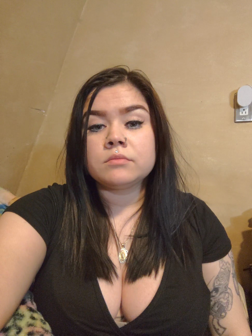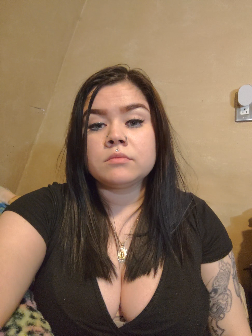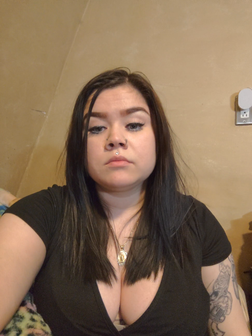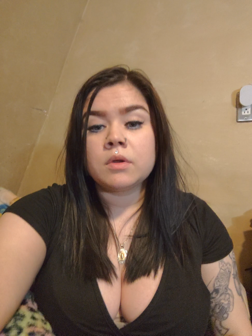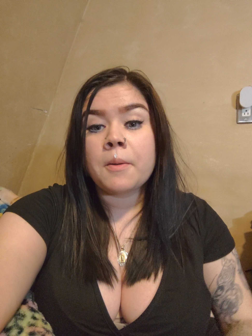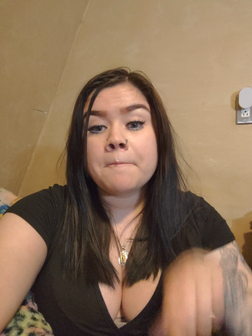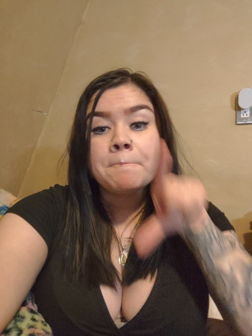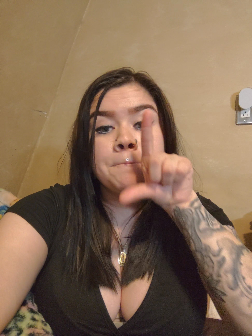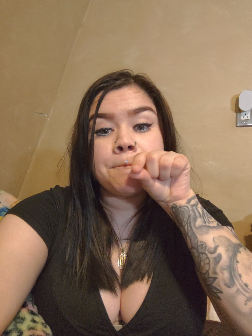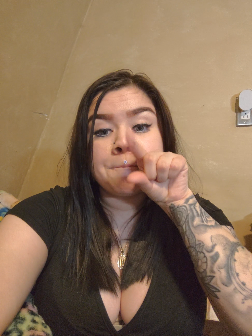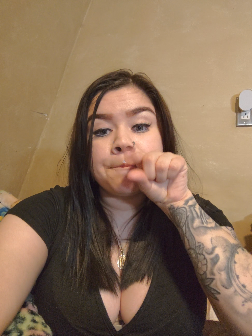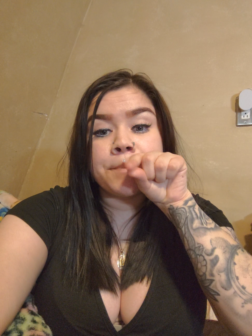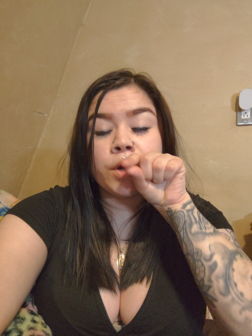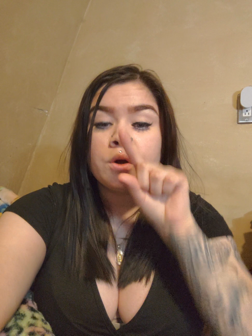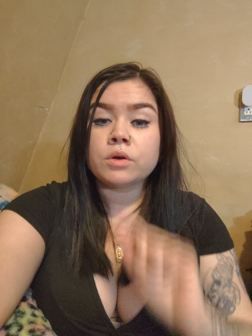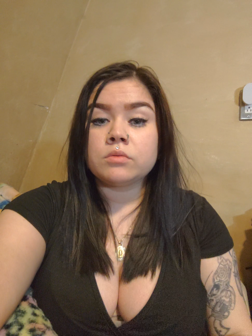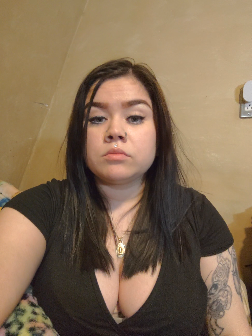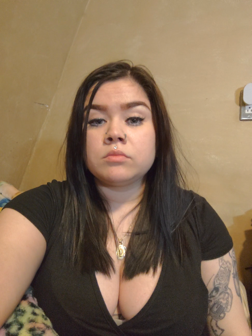bird